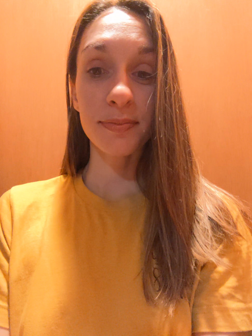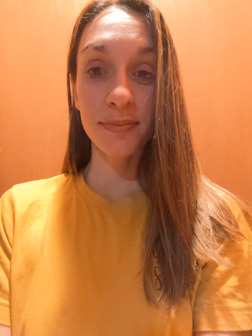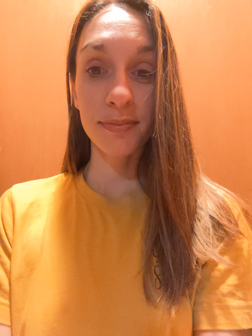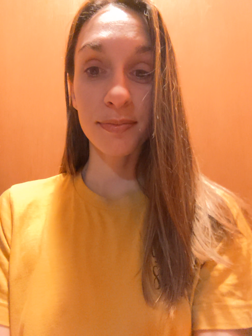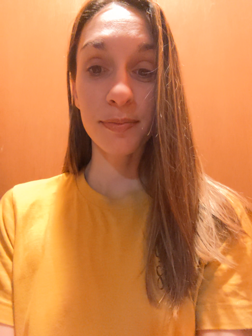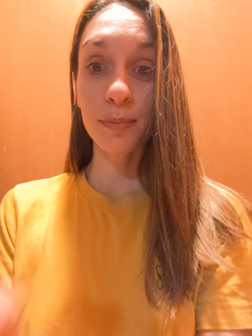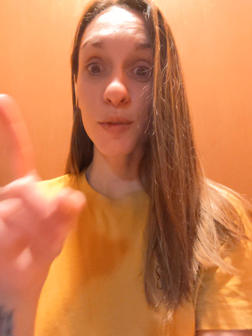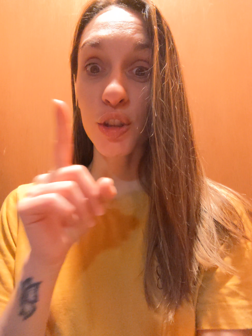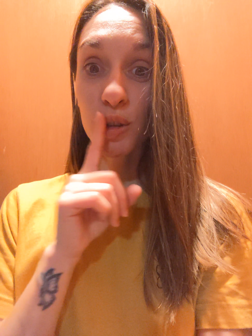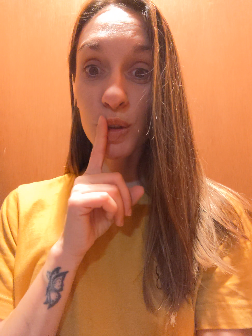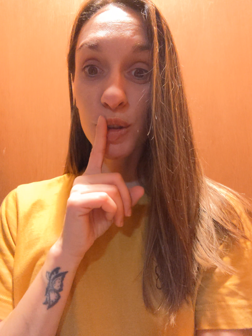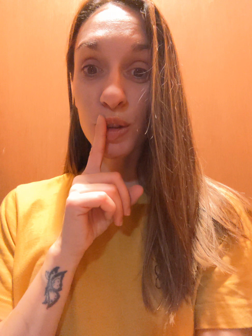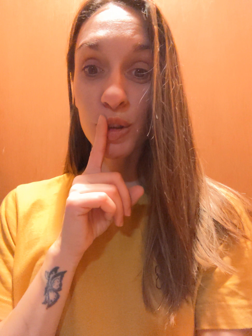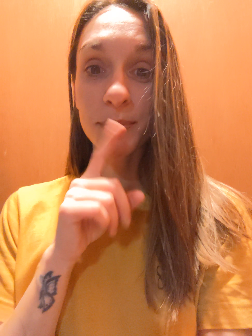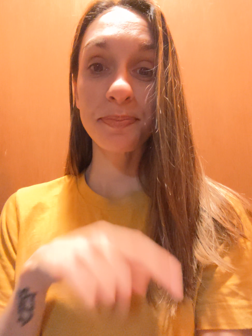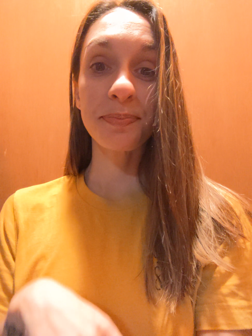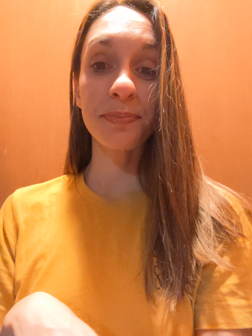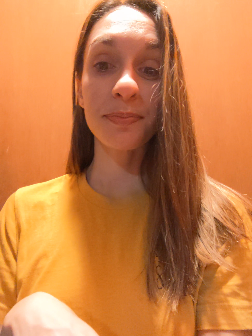shhh